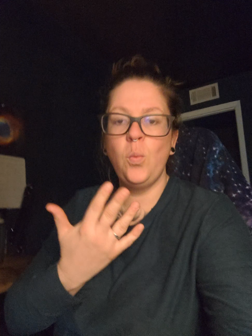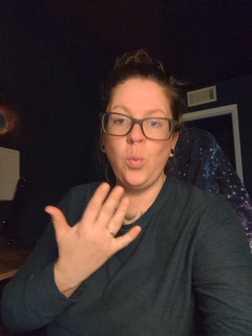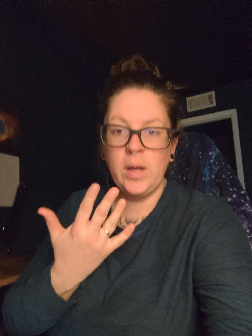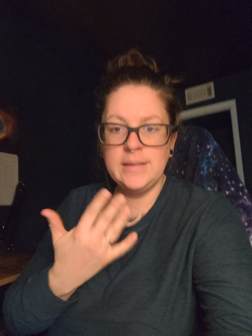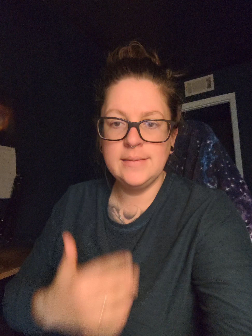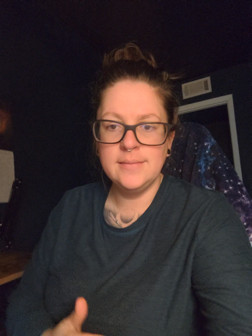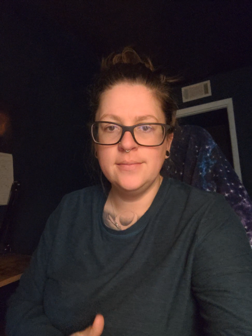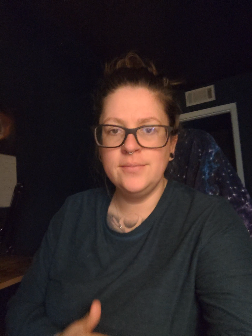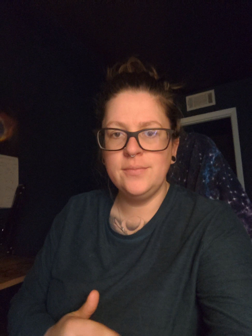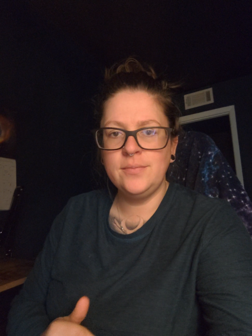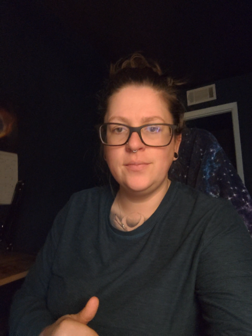wait